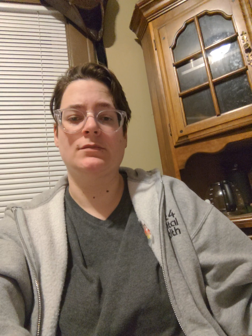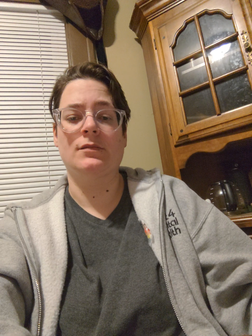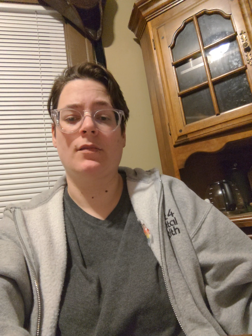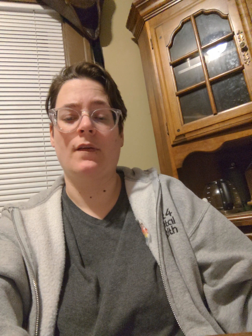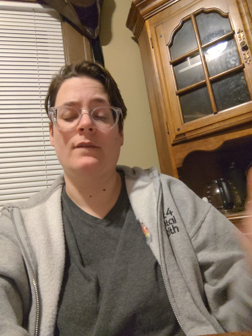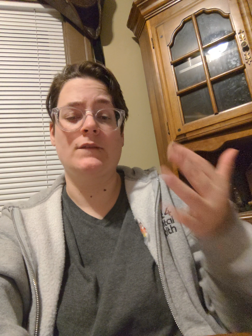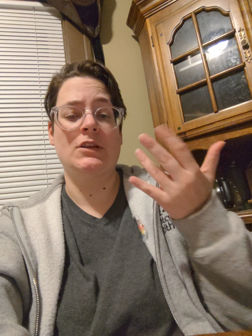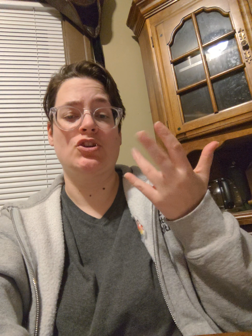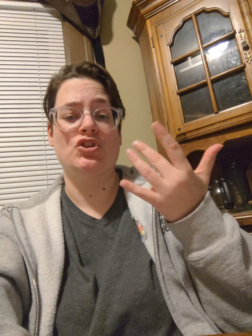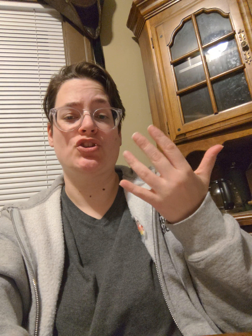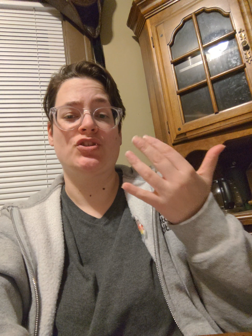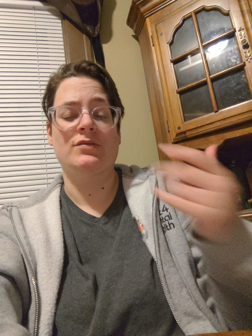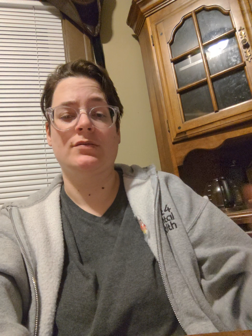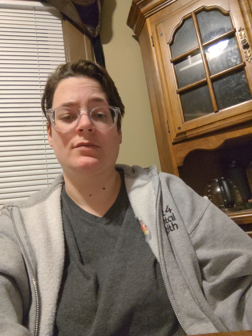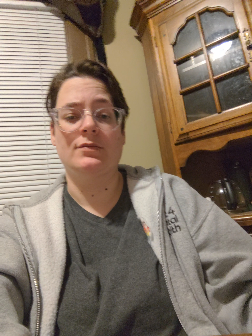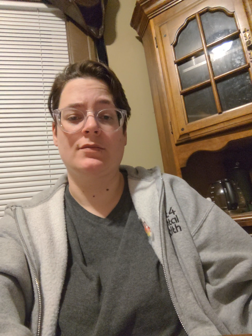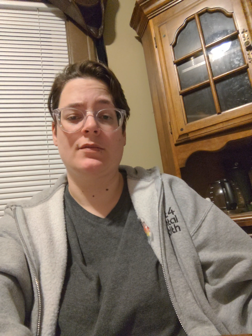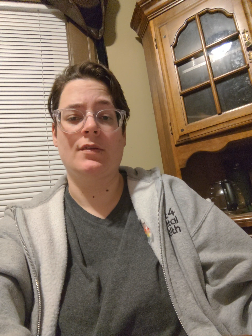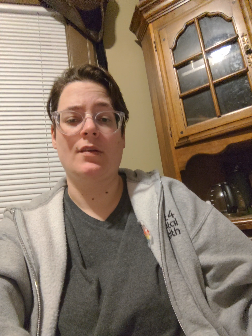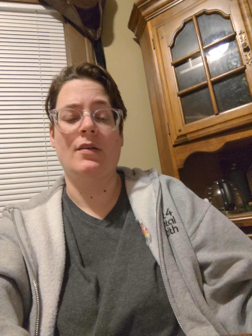finger